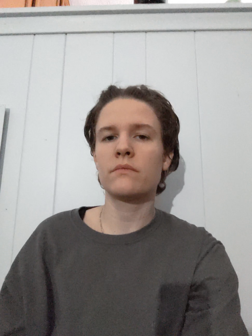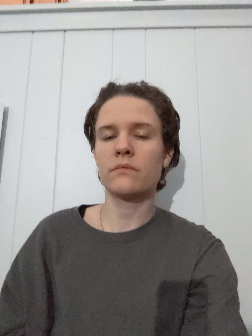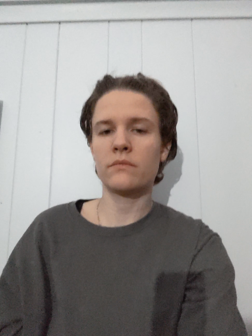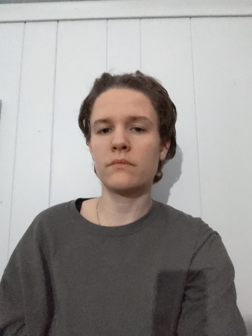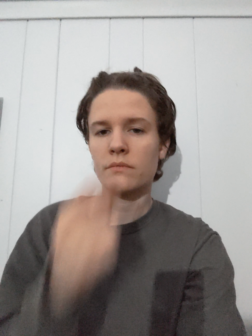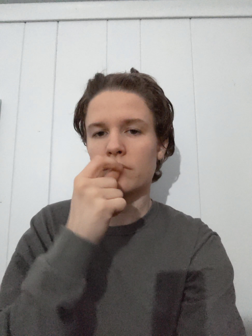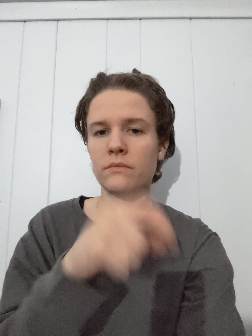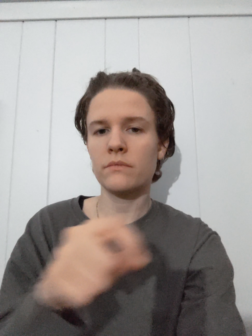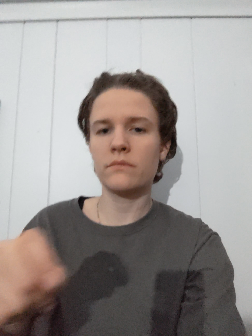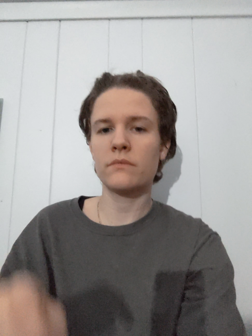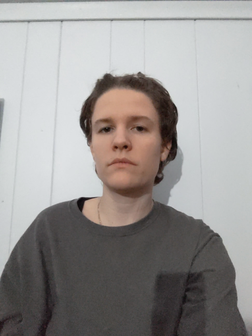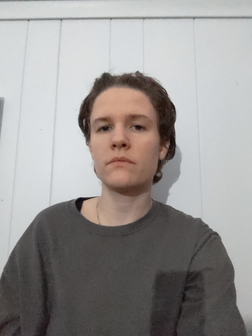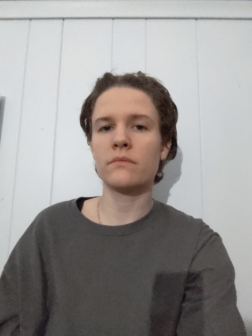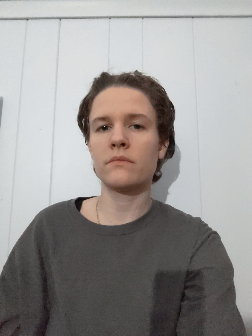pen